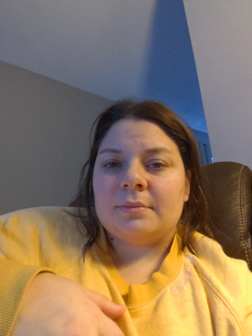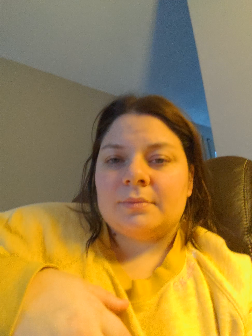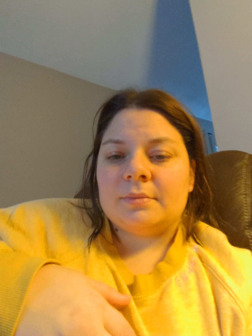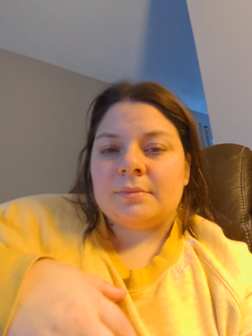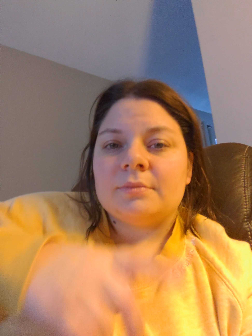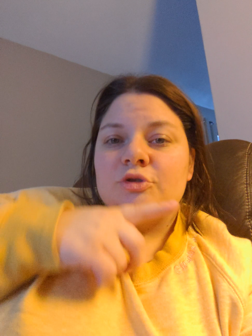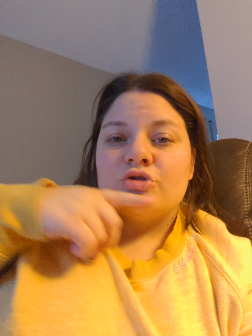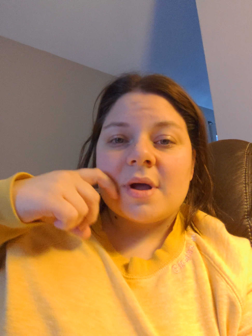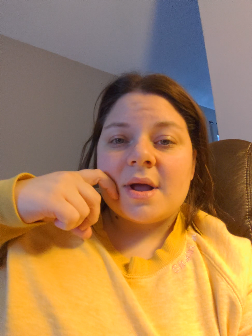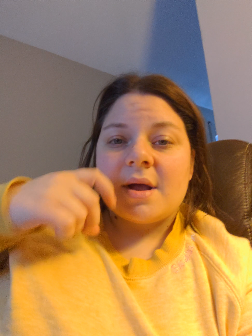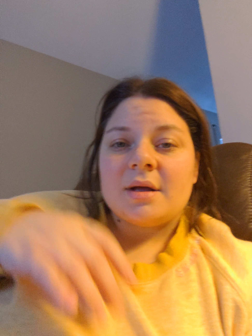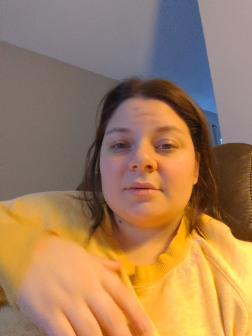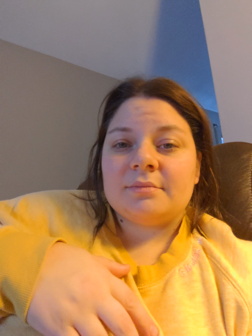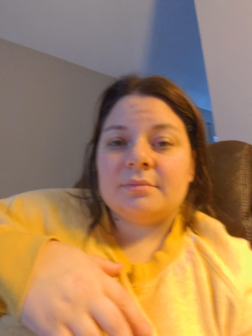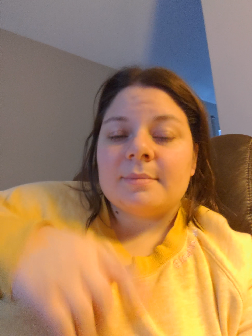dry